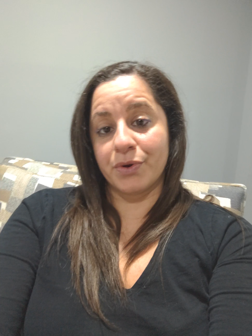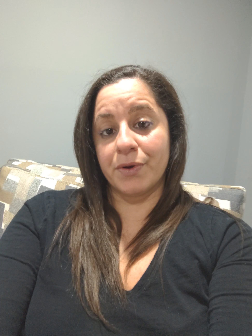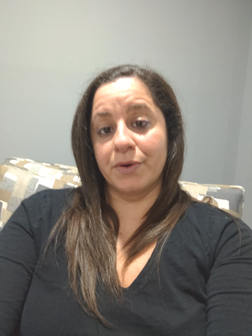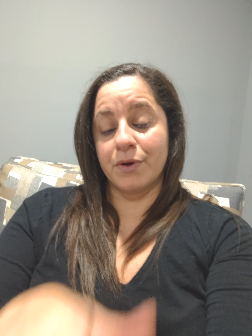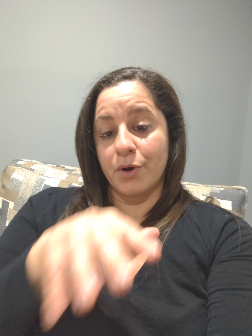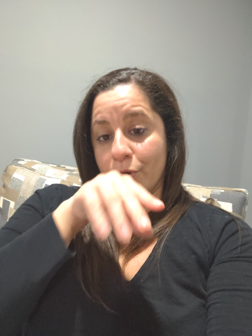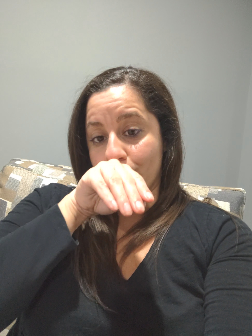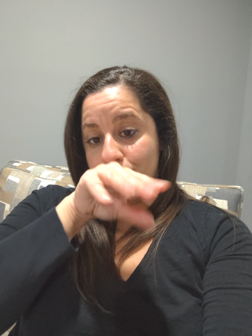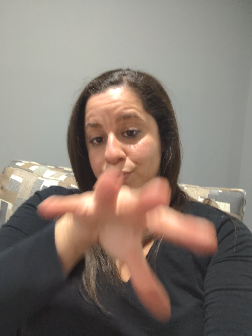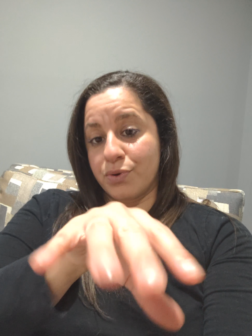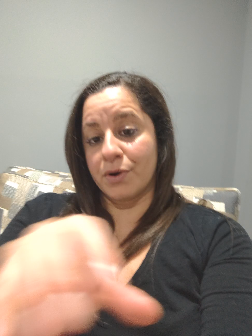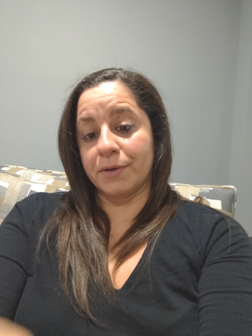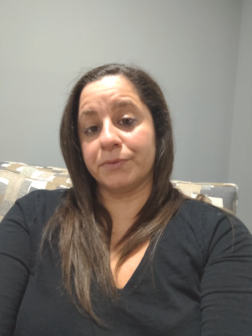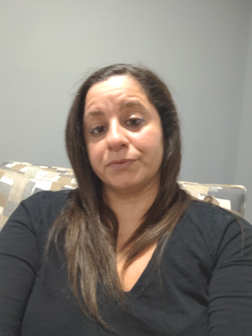blow